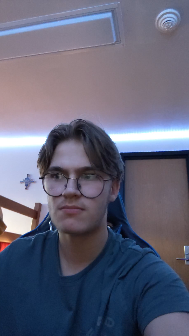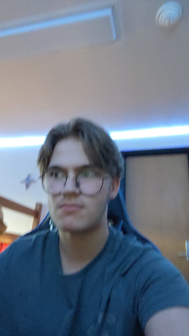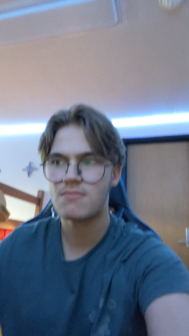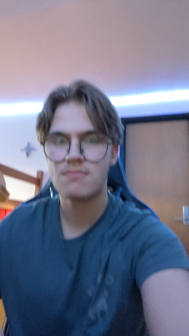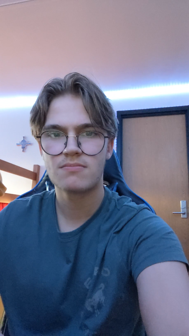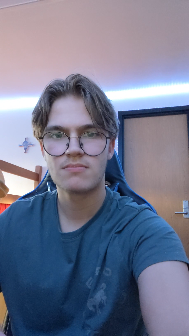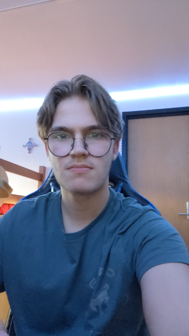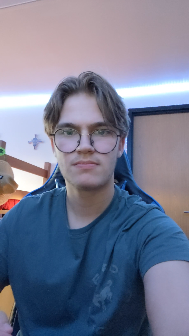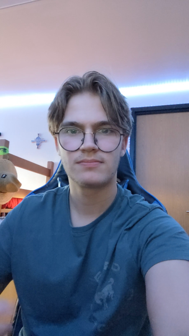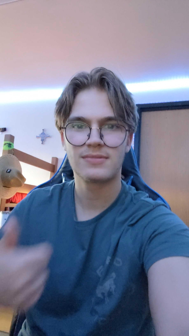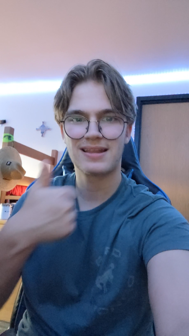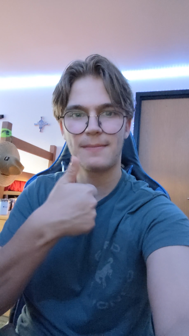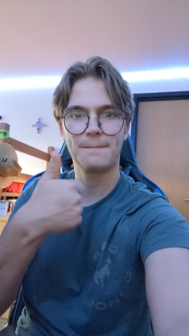game